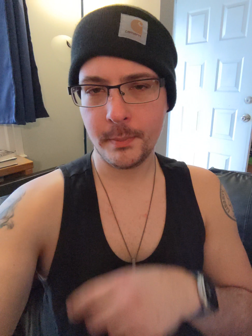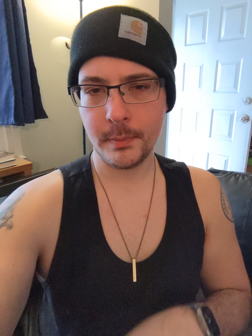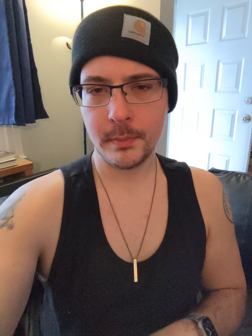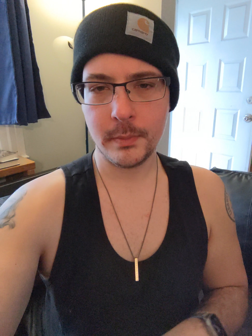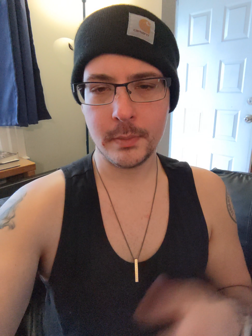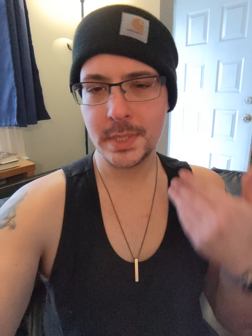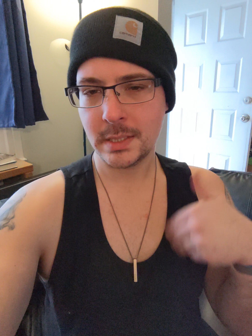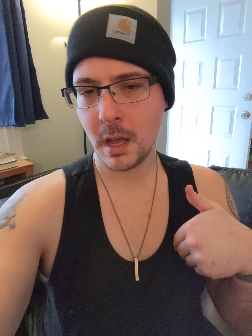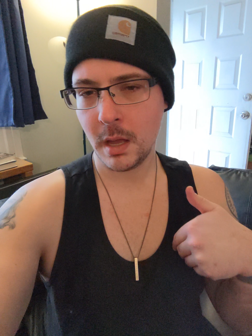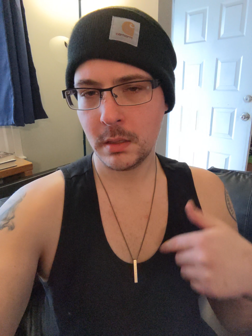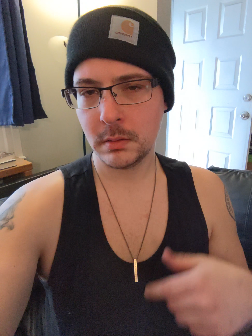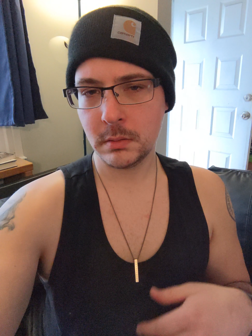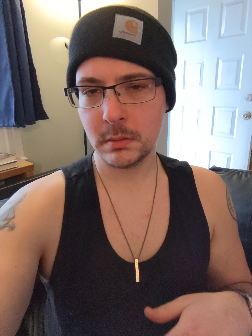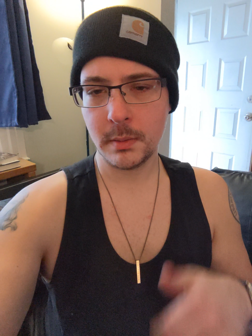beside